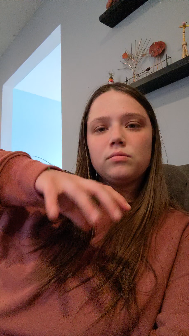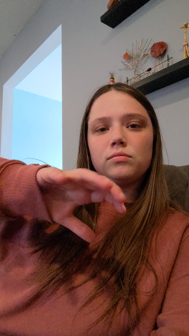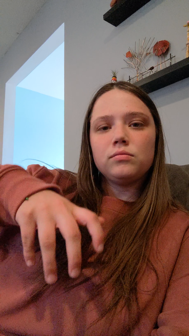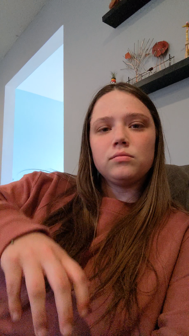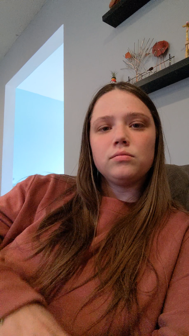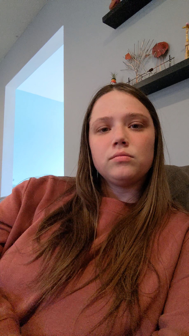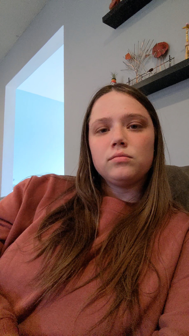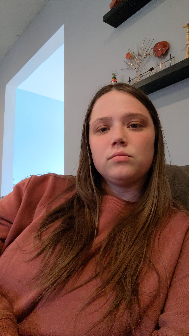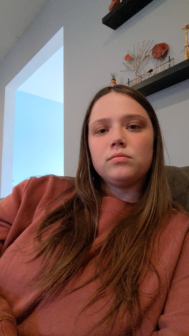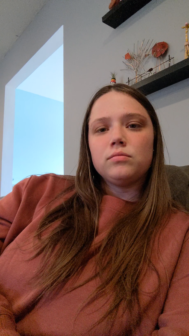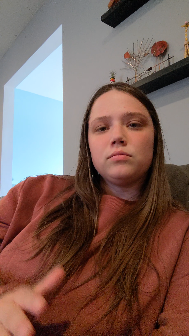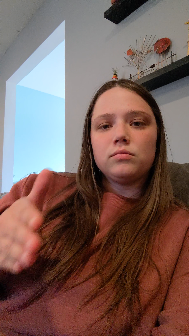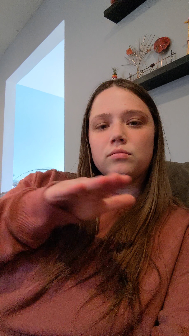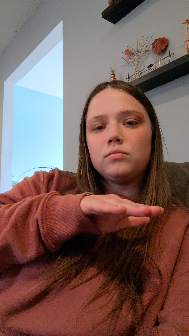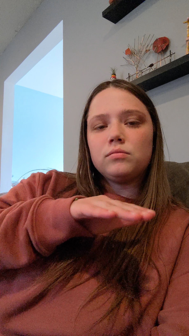cover